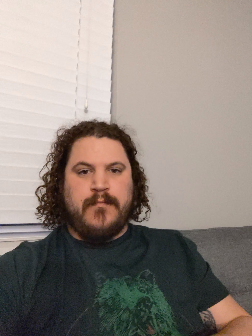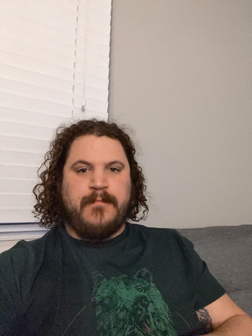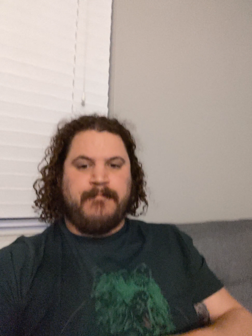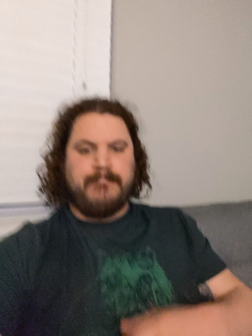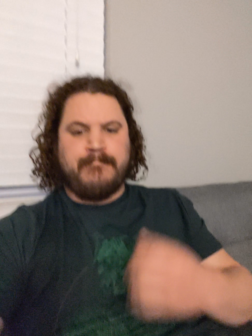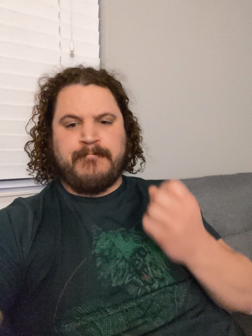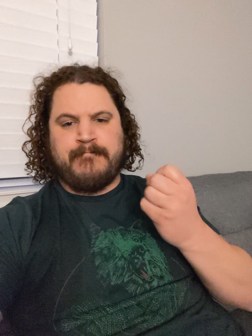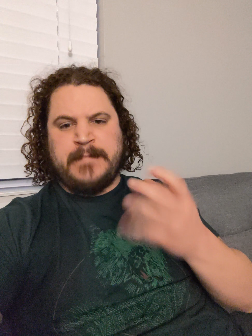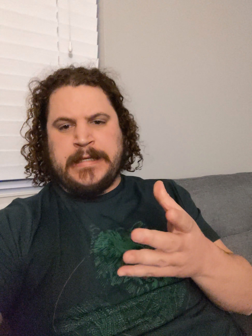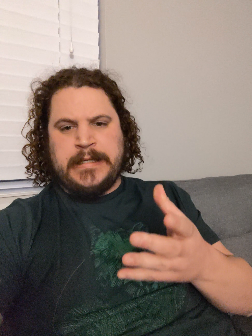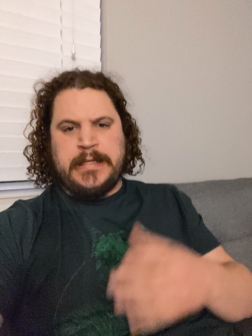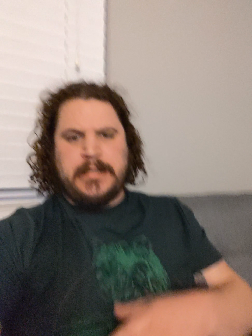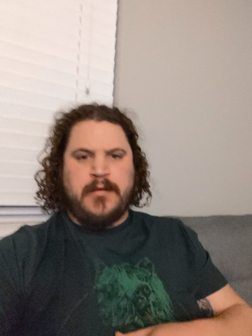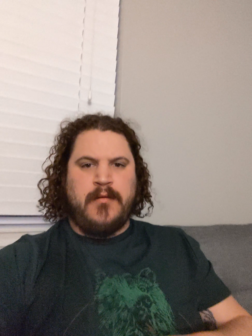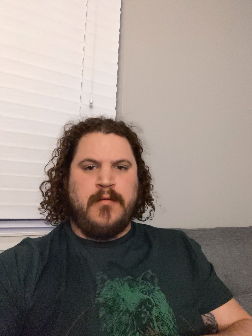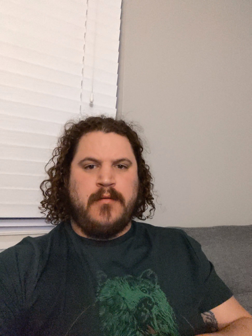many